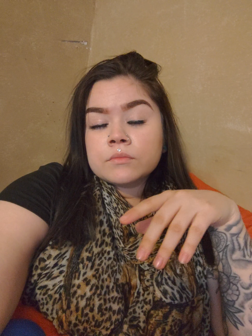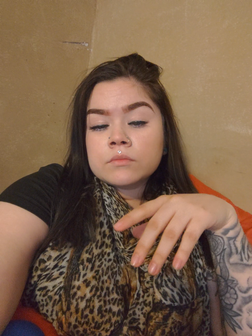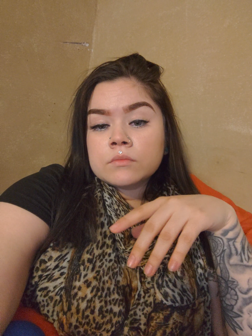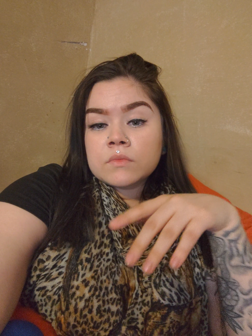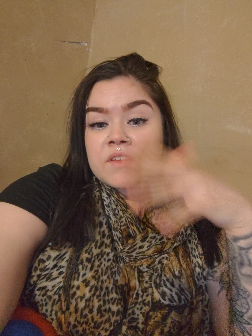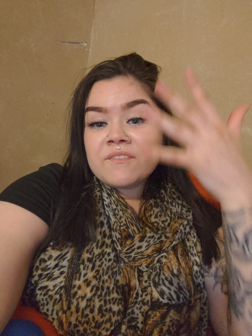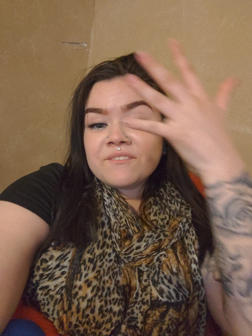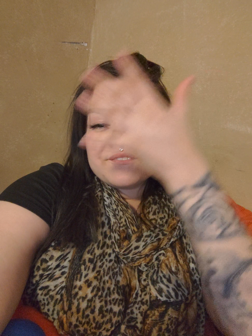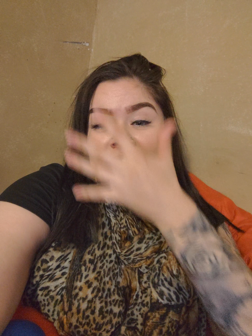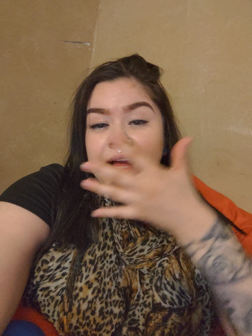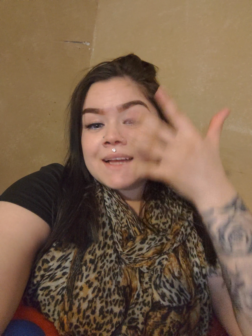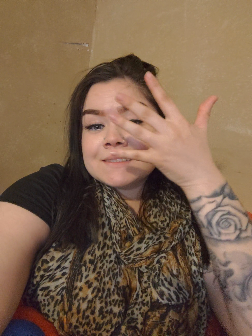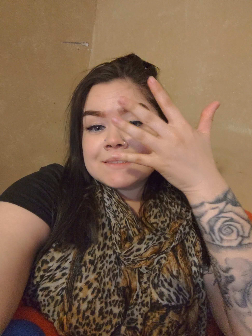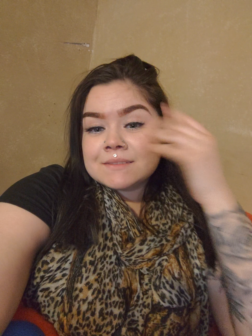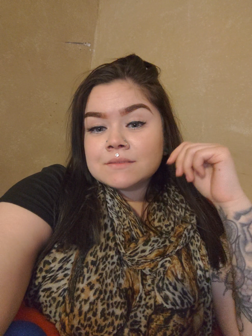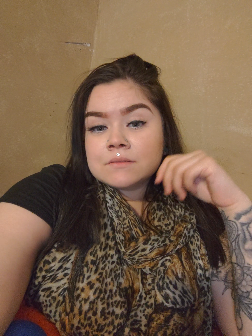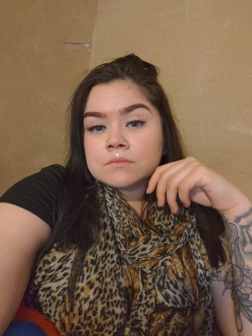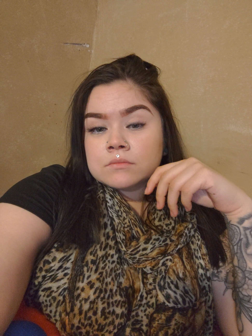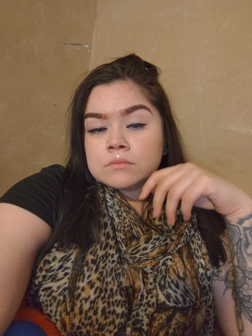face